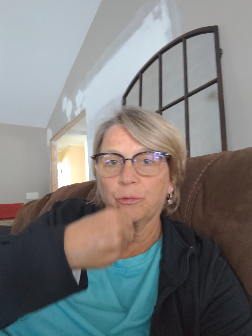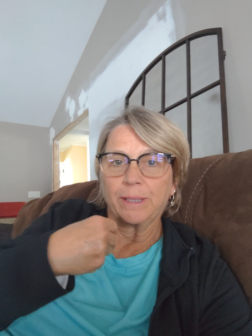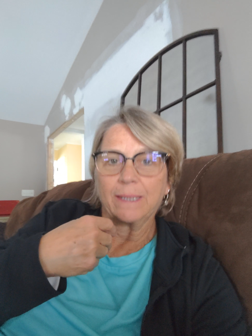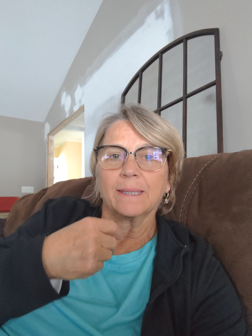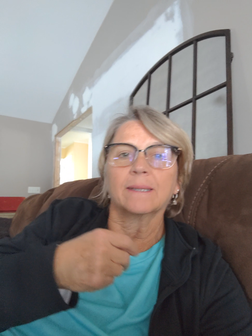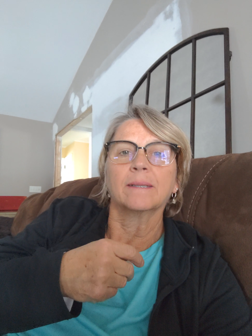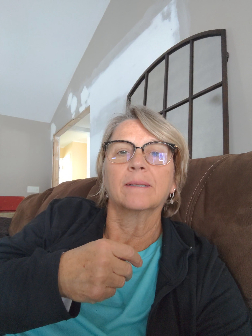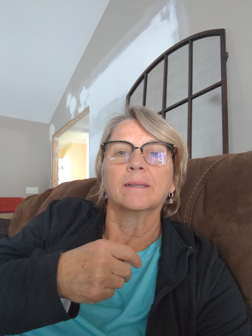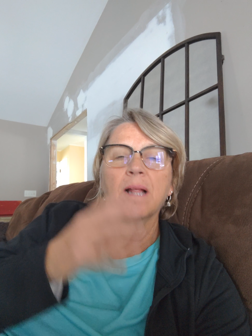pretty